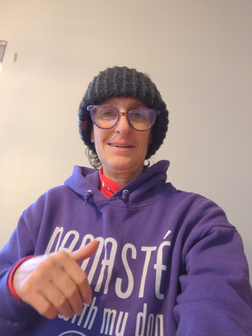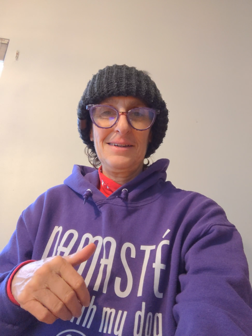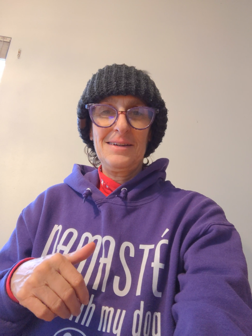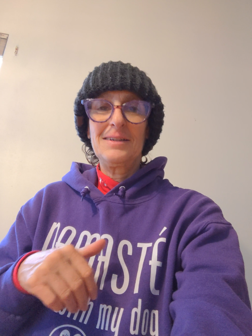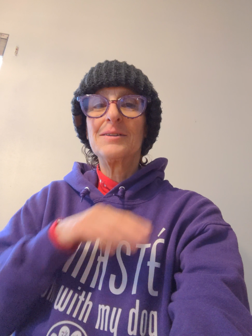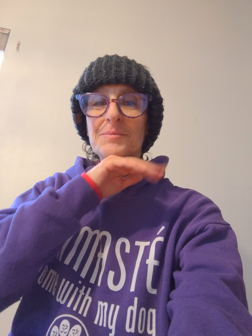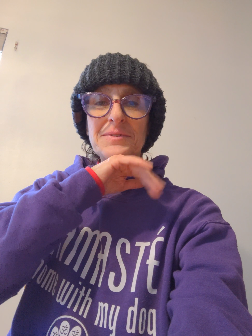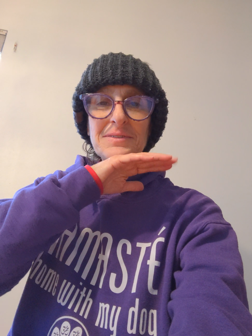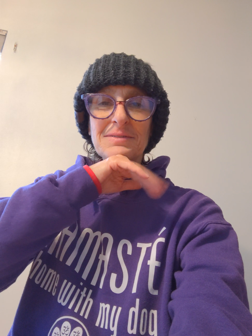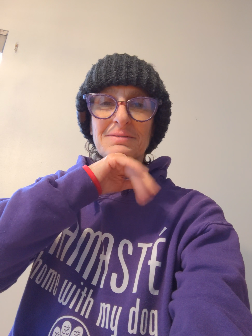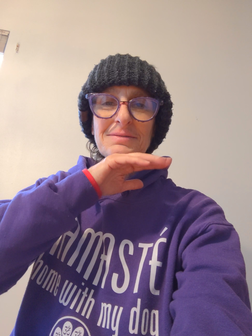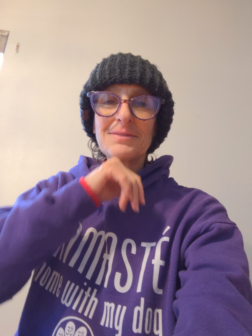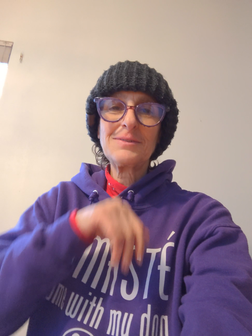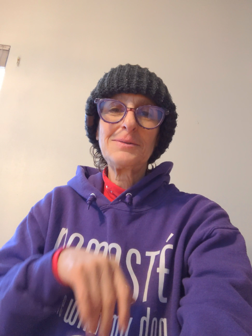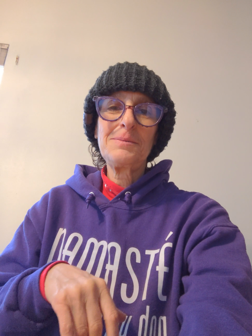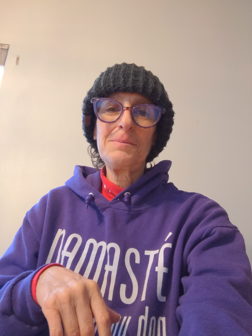pig